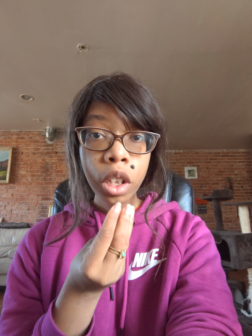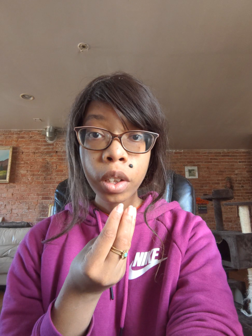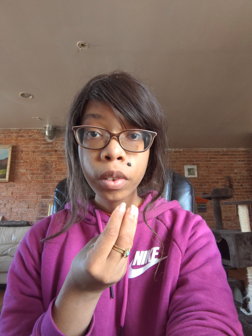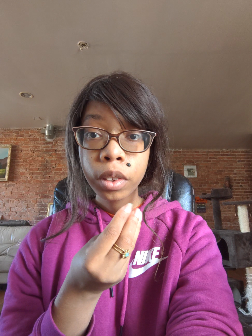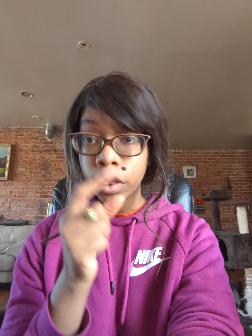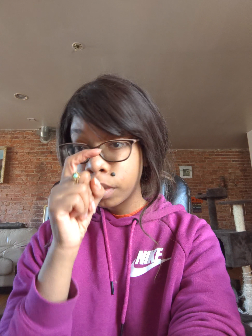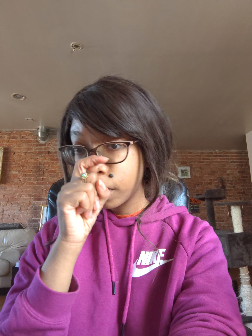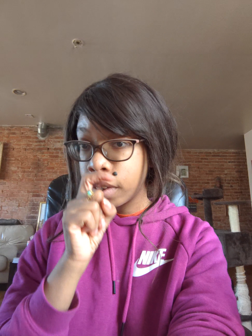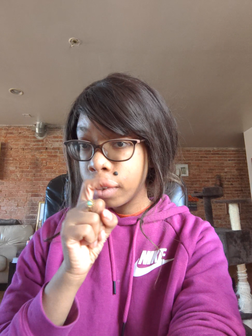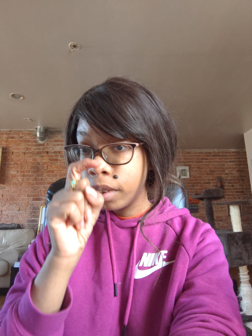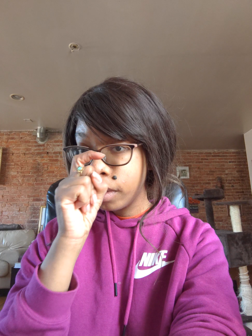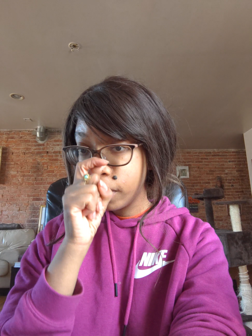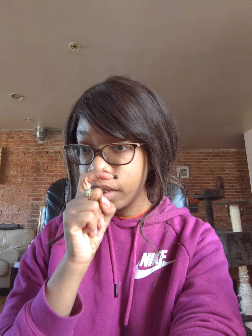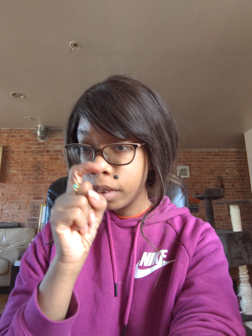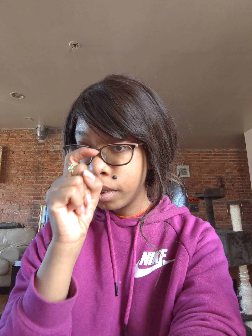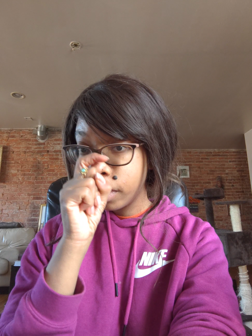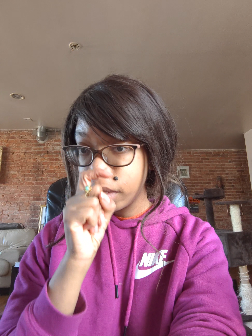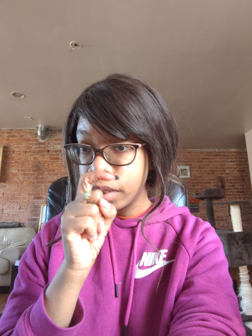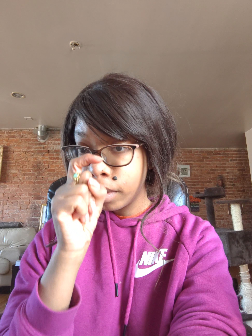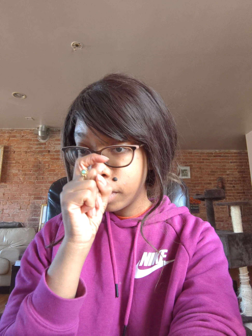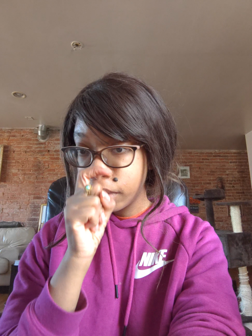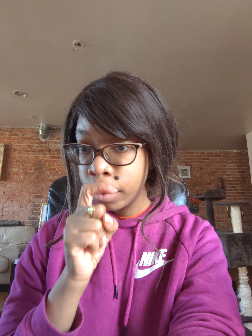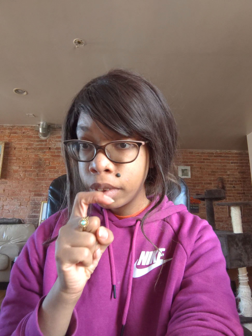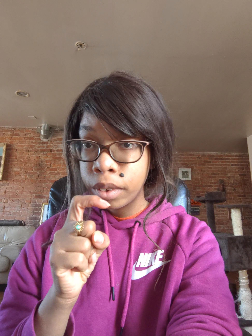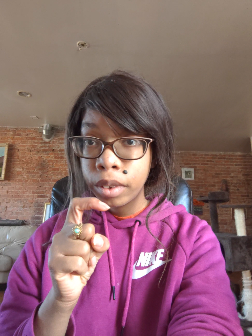doll